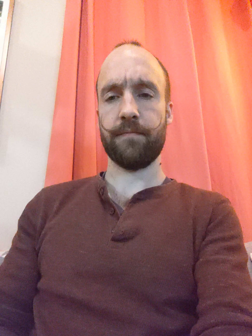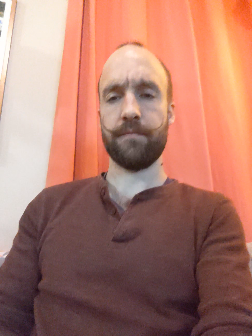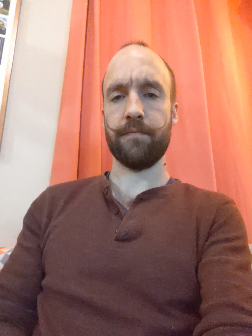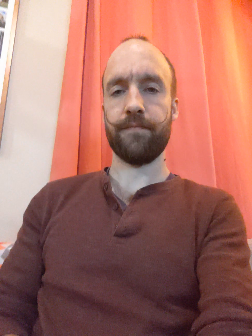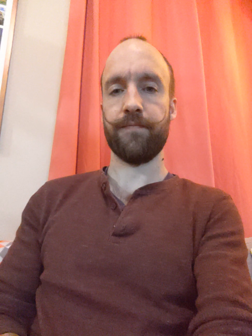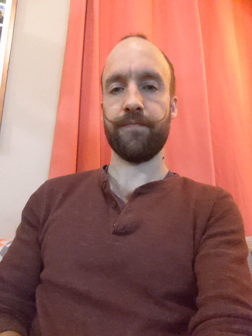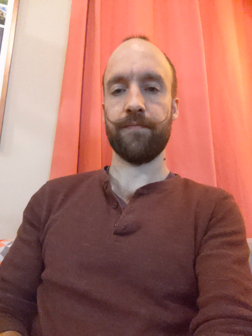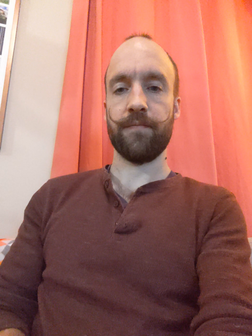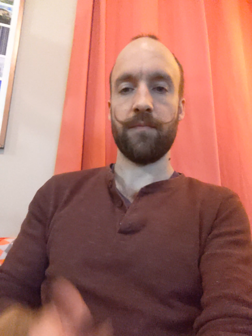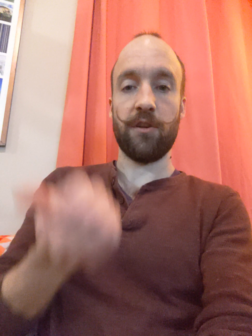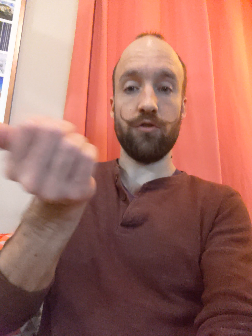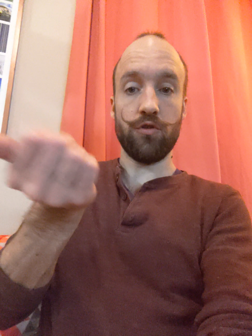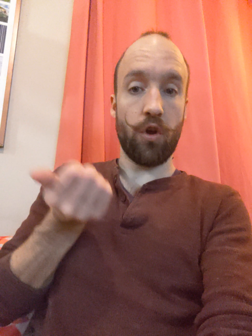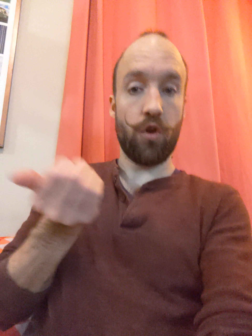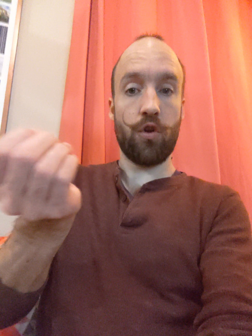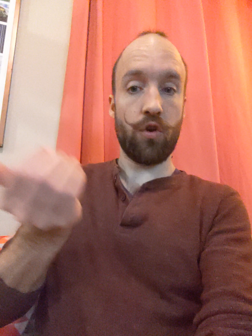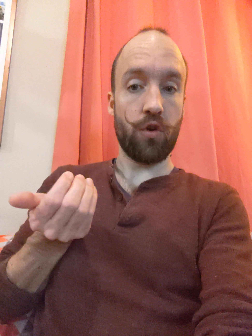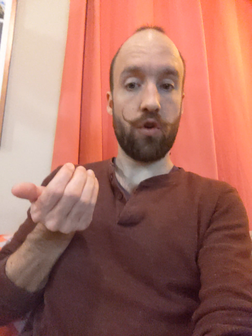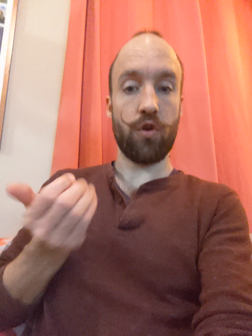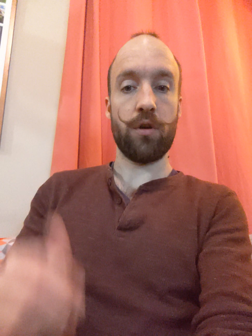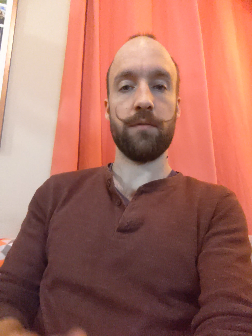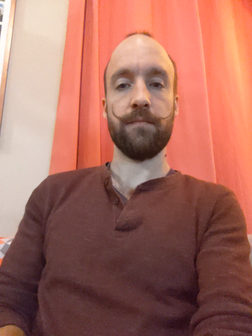drawer